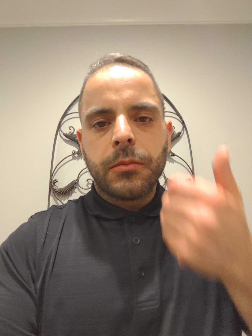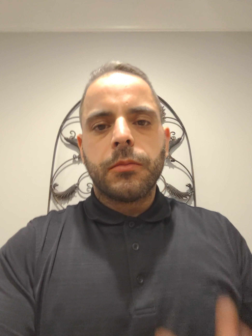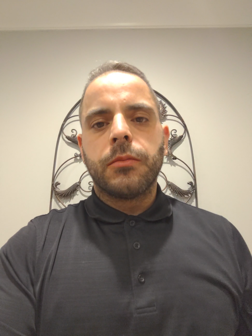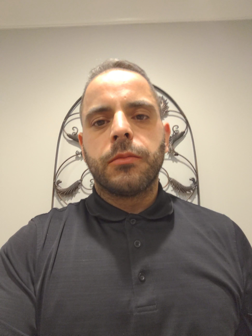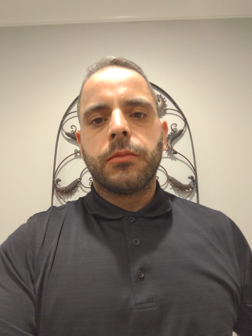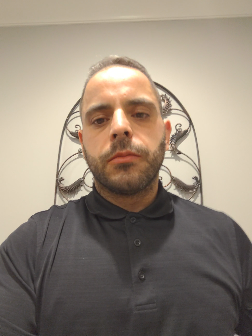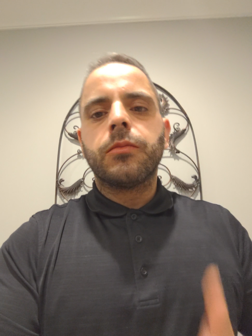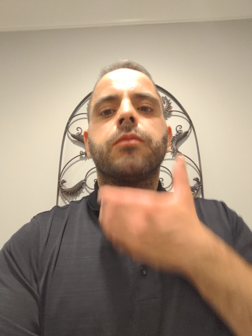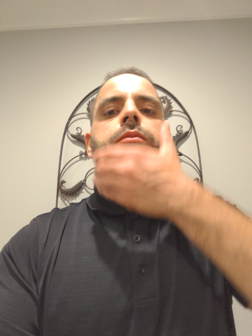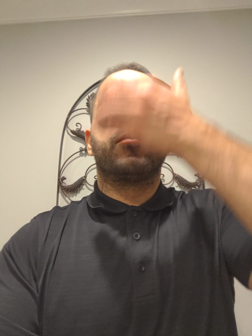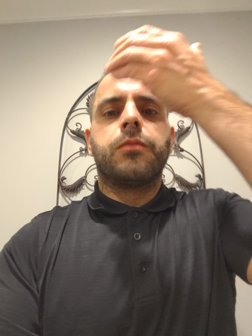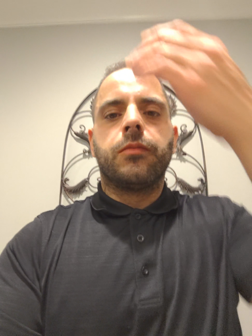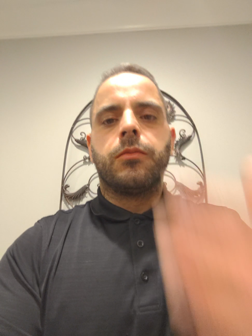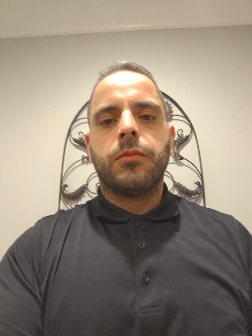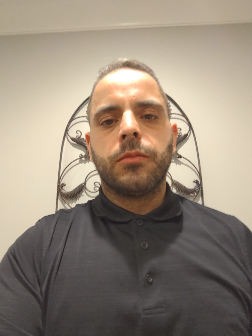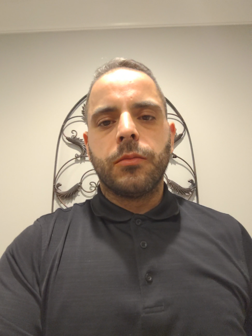giraffe